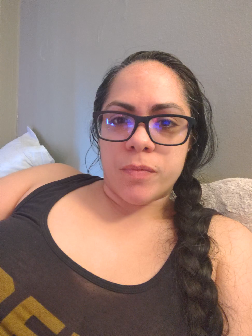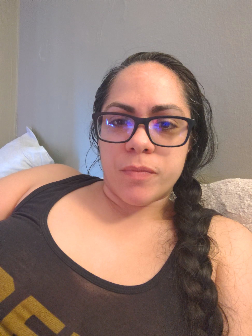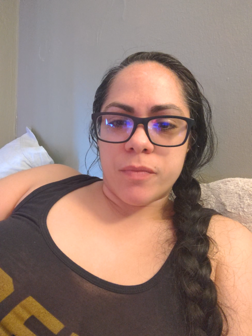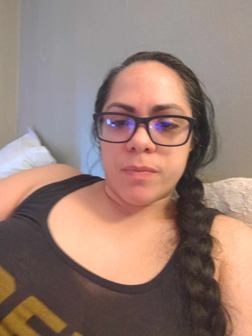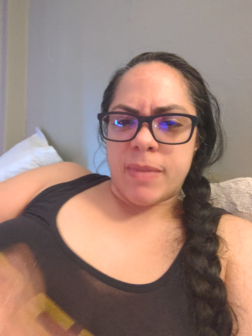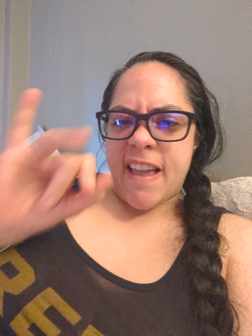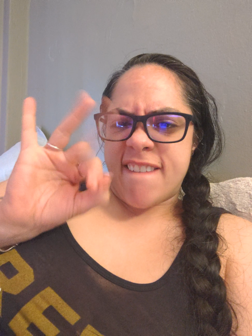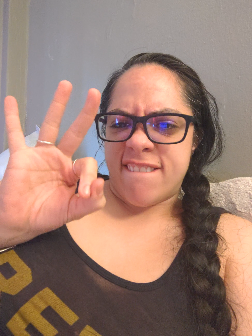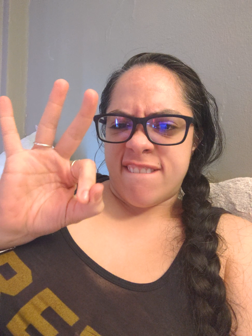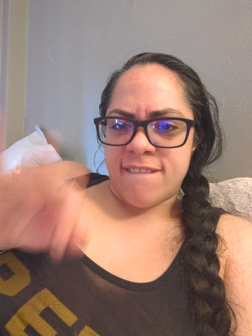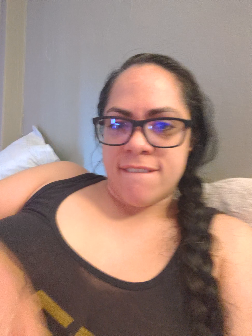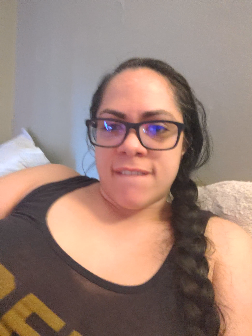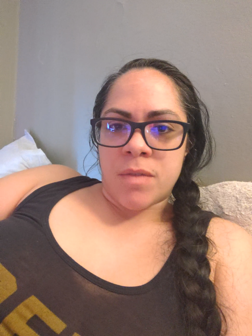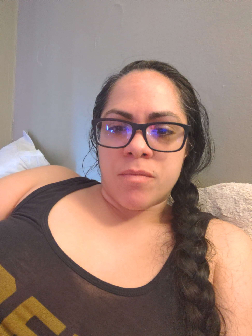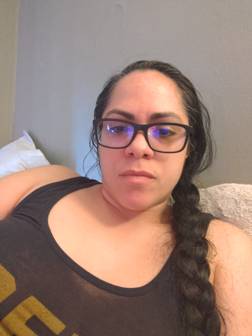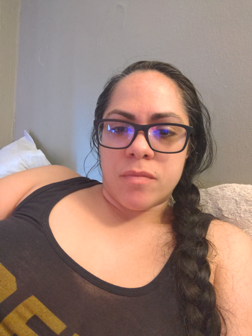if